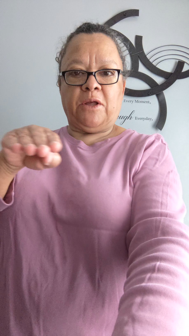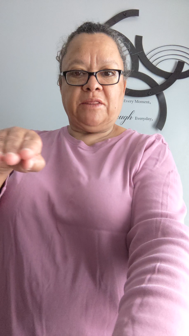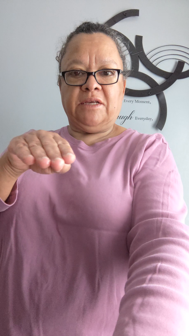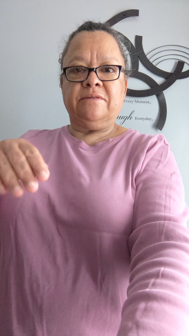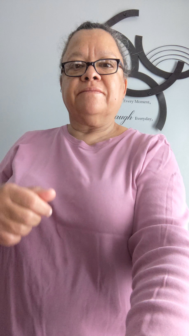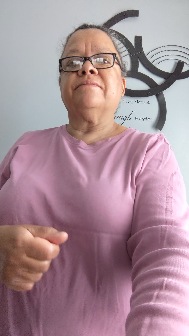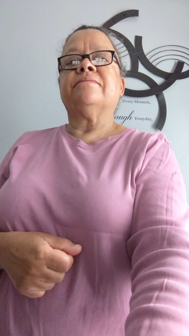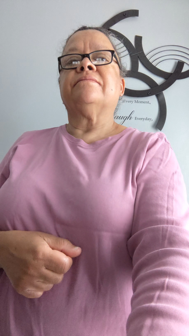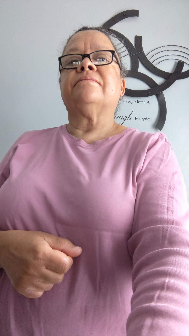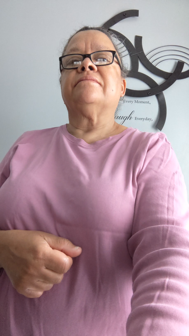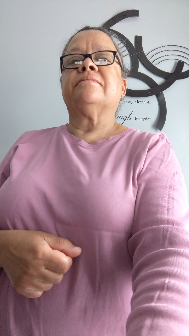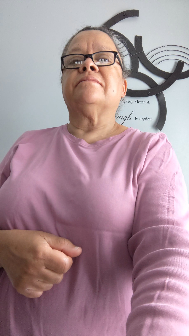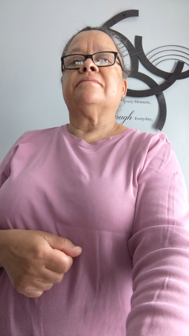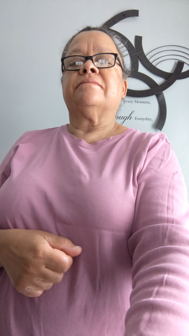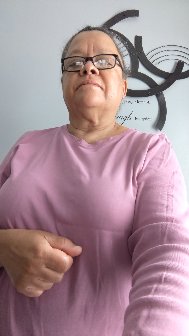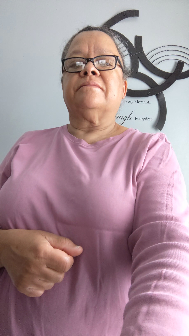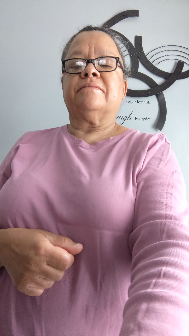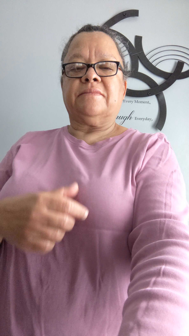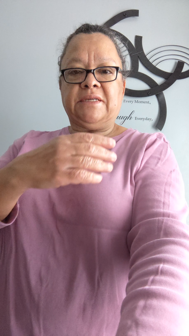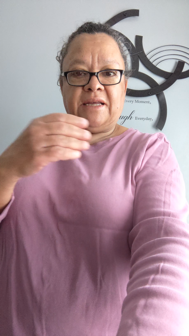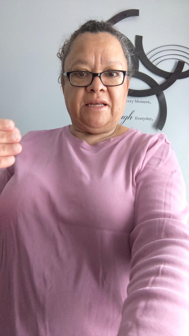and